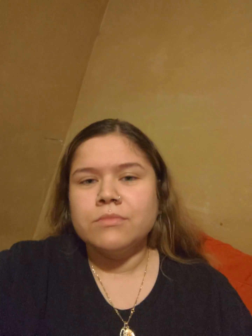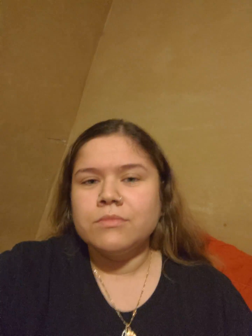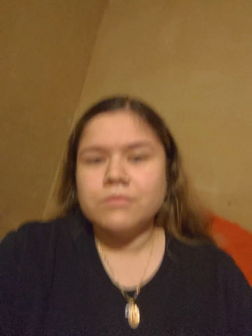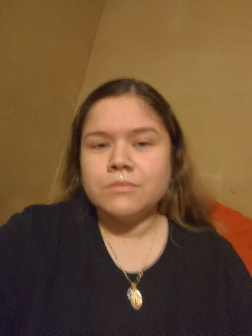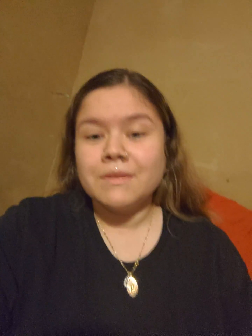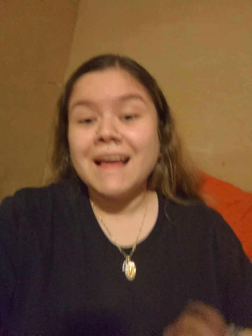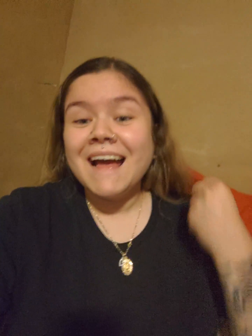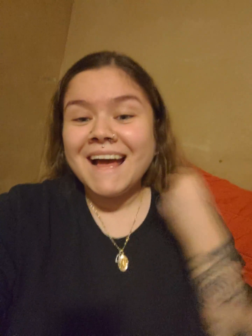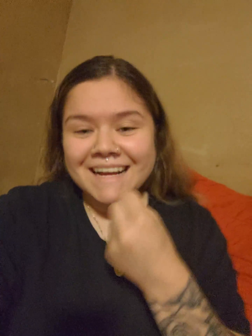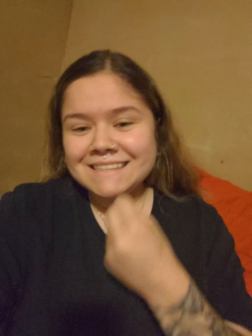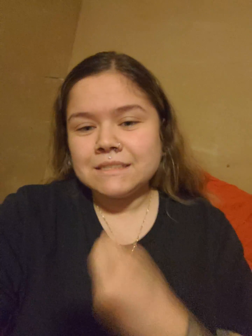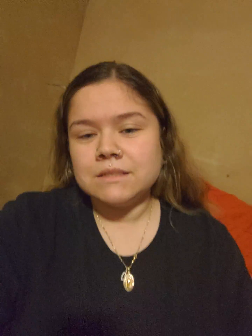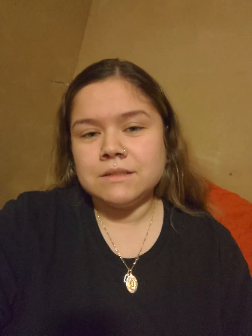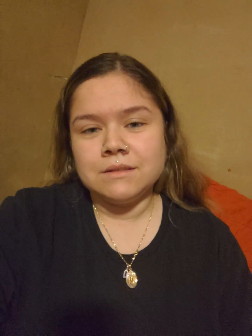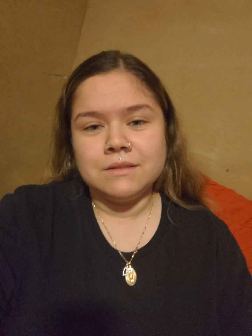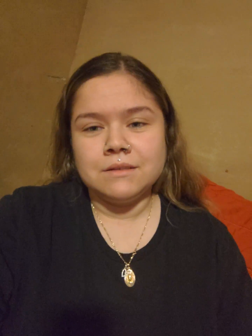hit